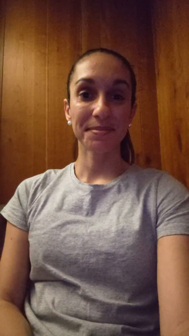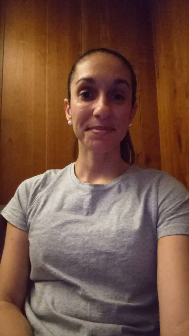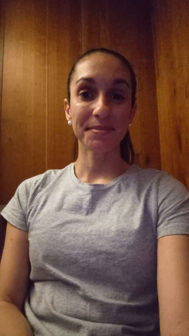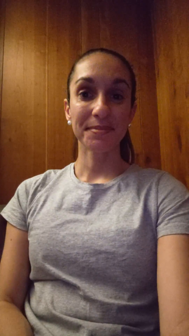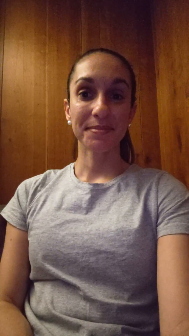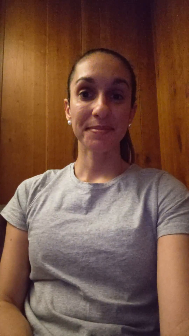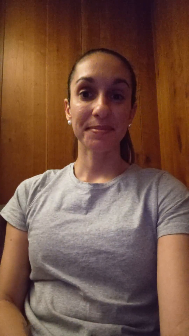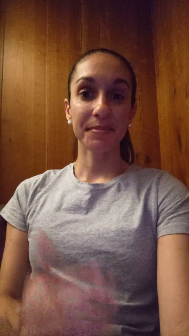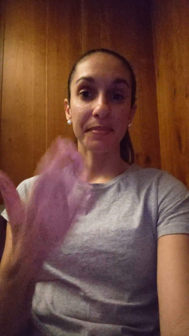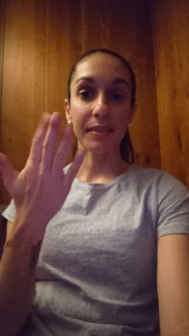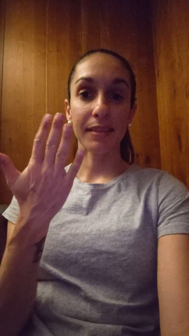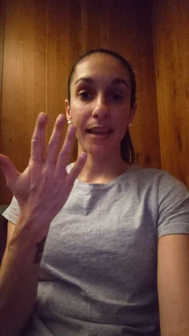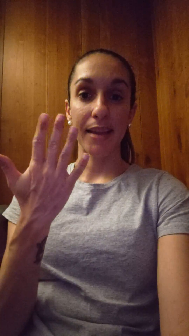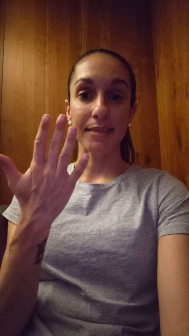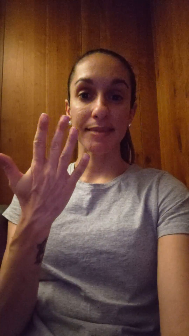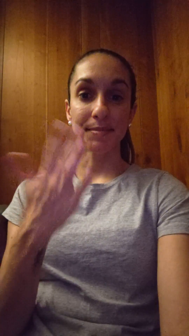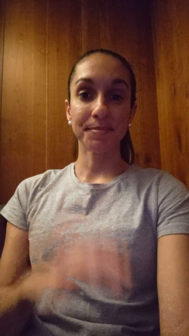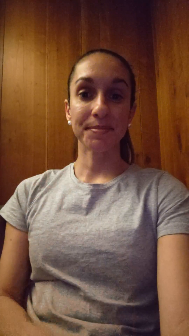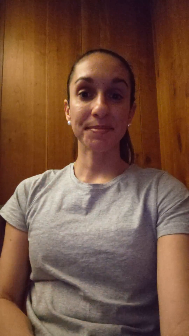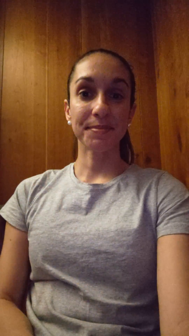hand